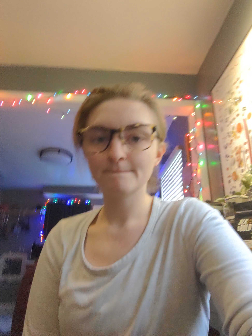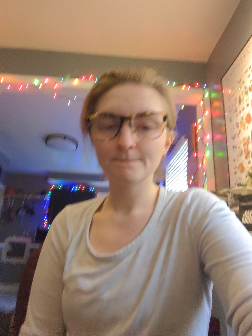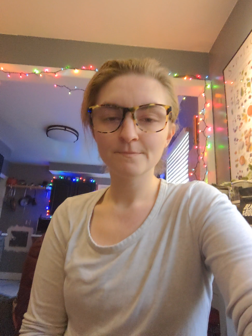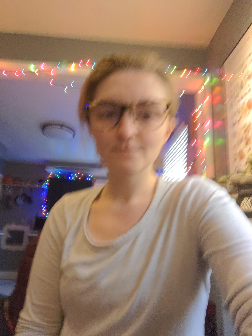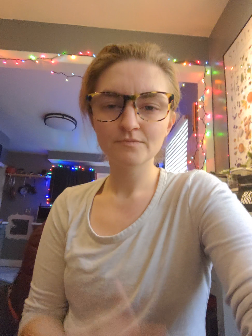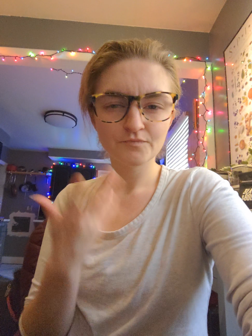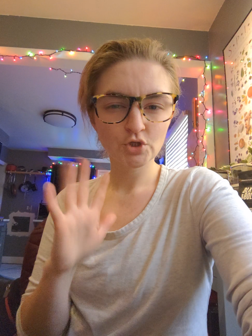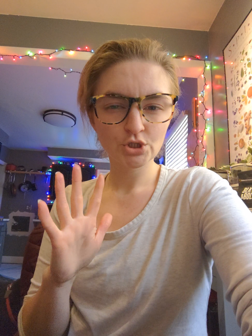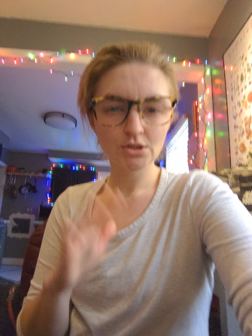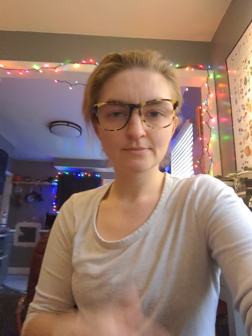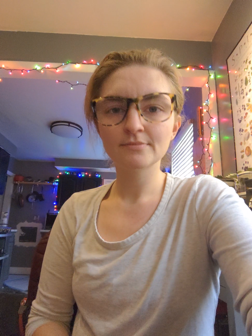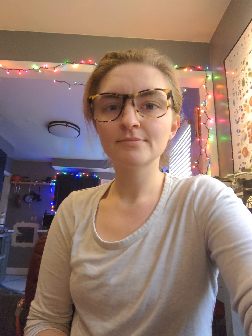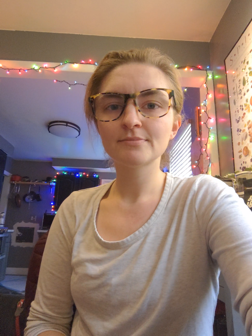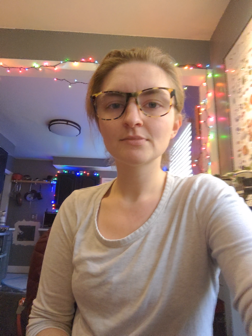finish